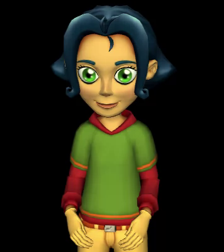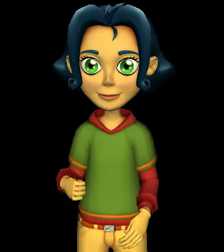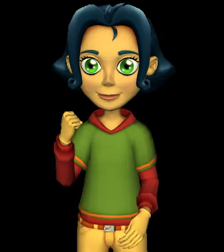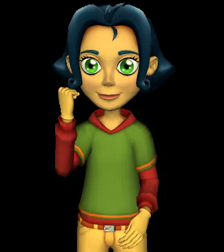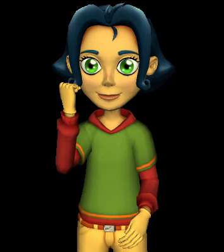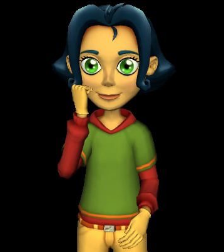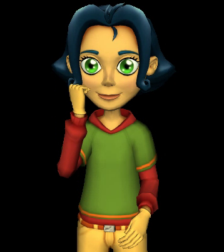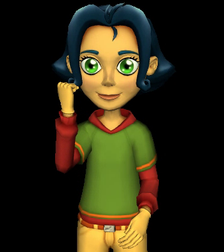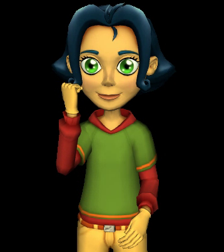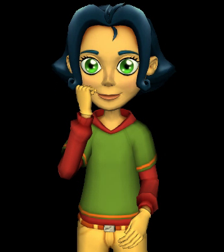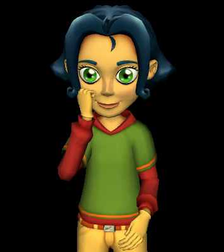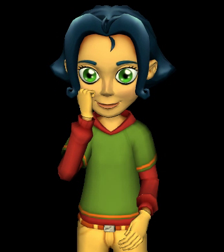معجنات